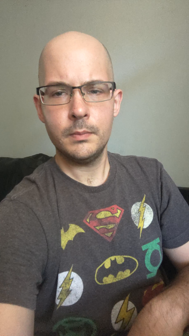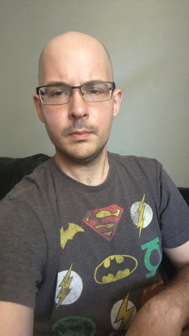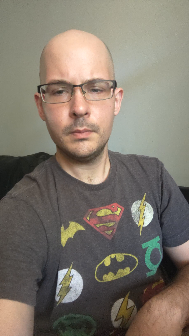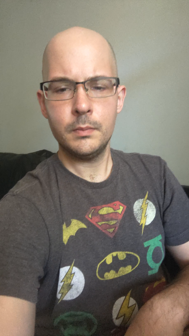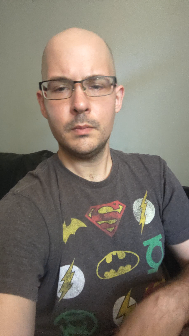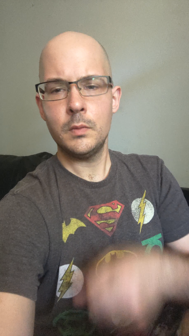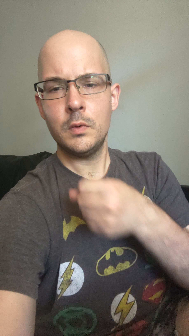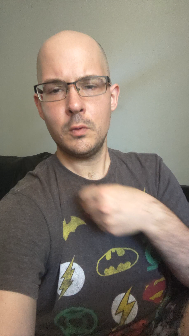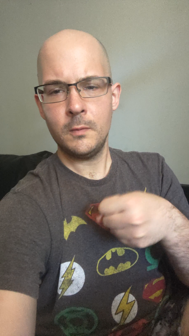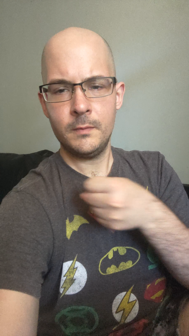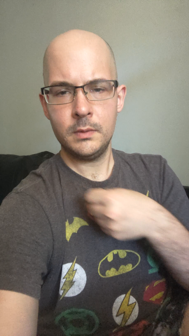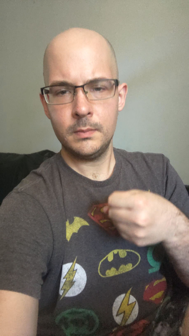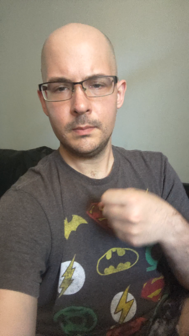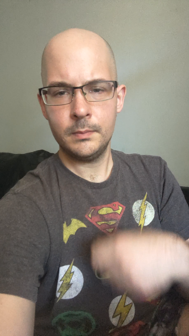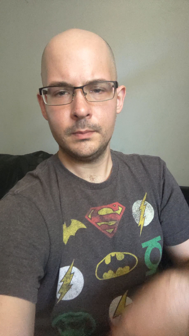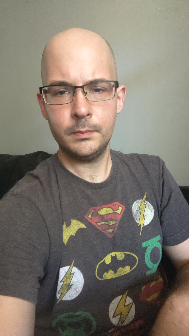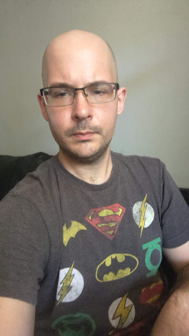coffee